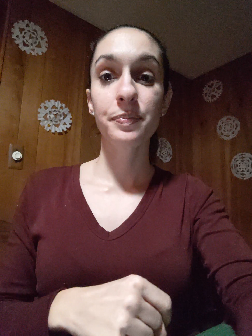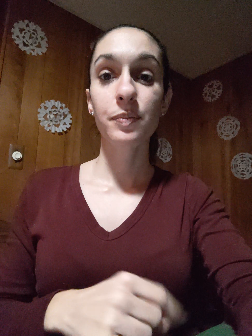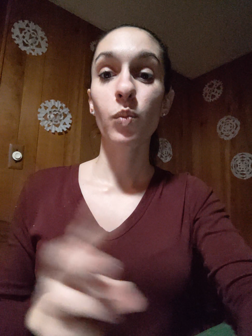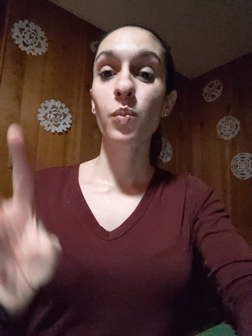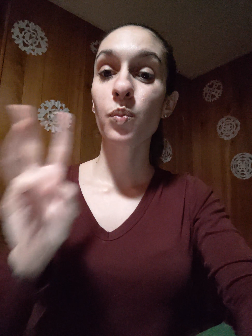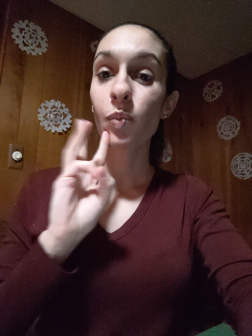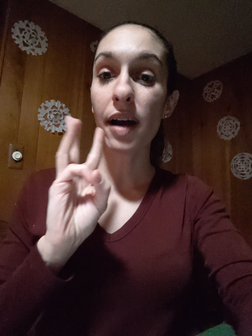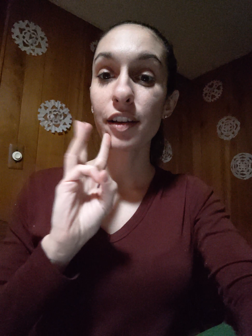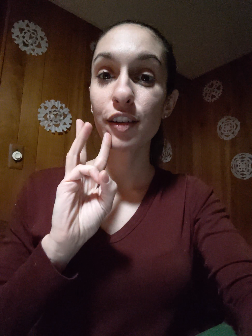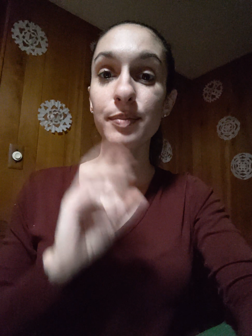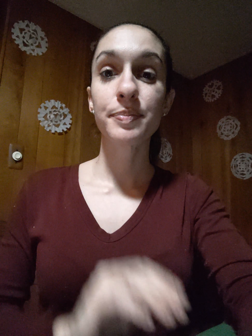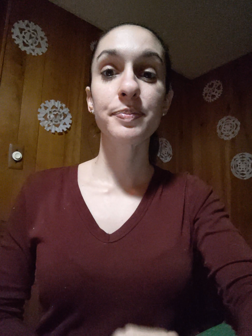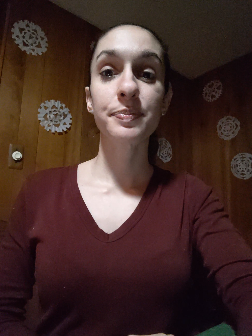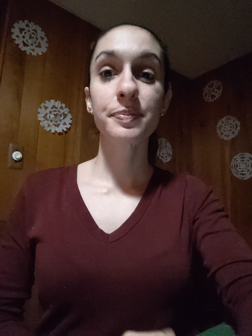water